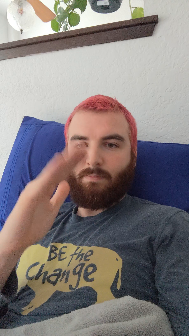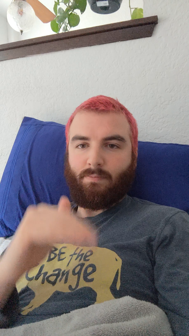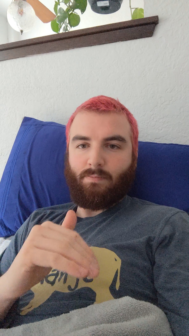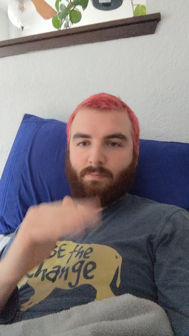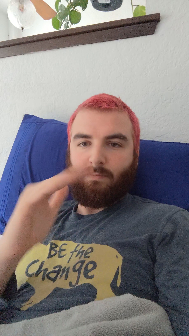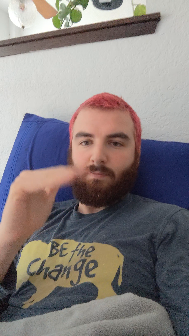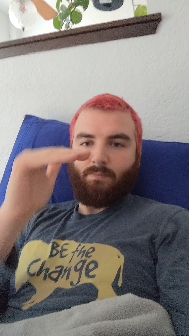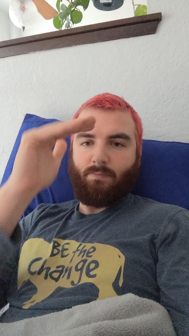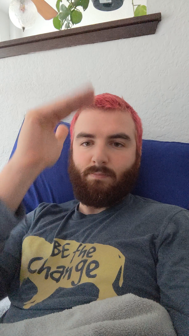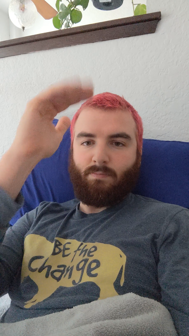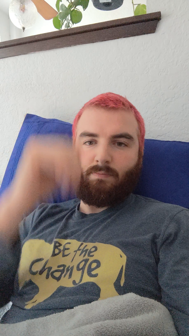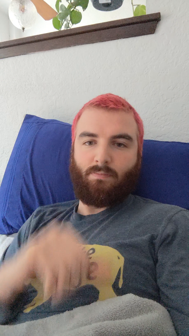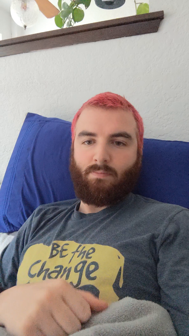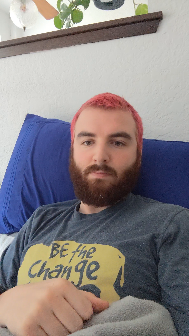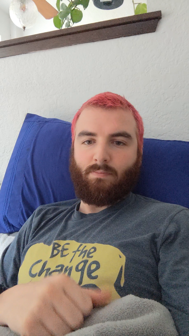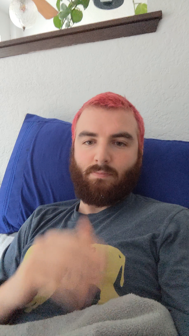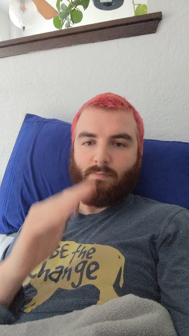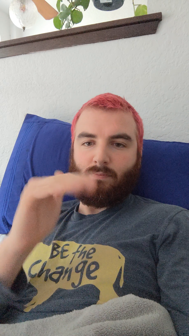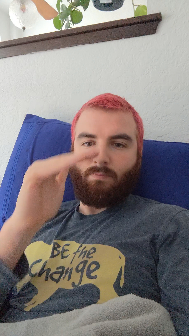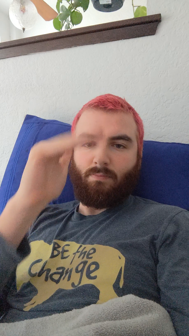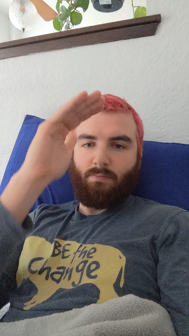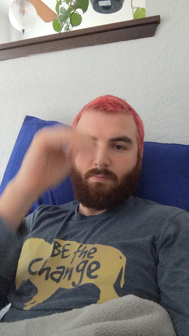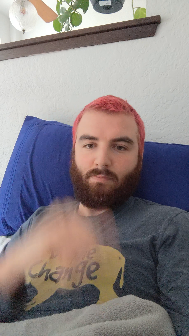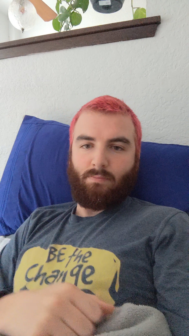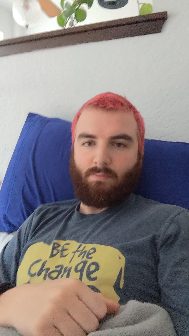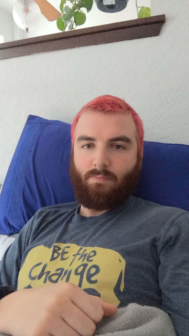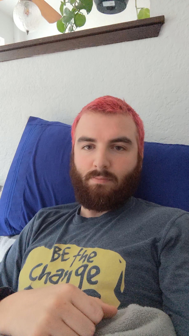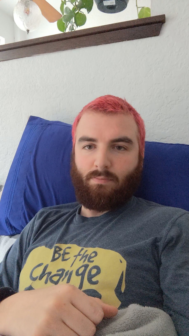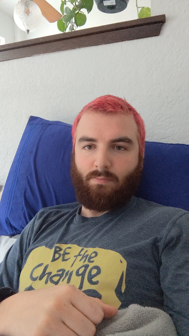build